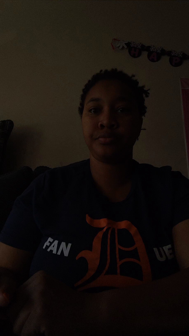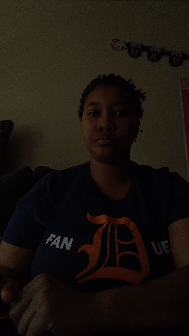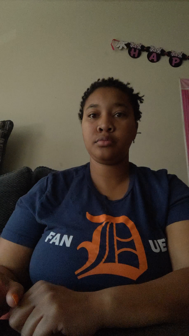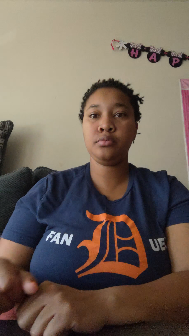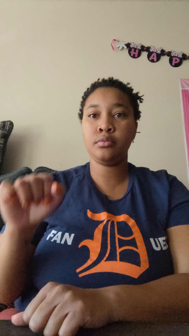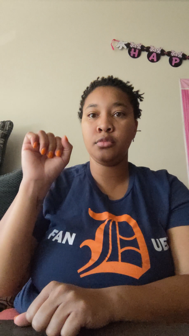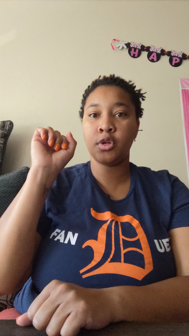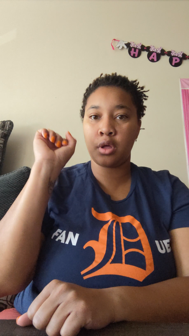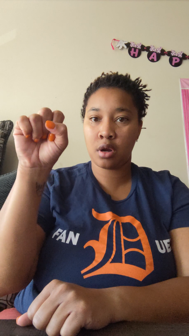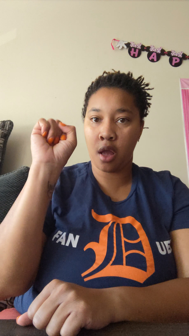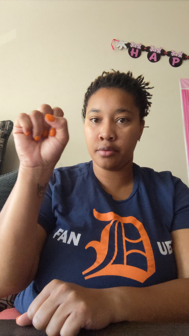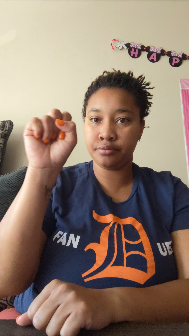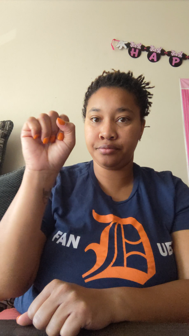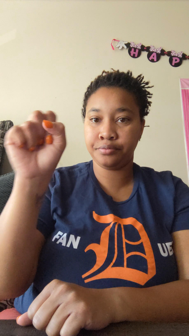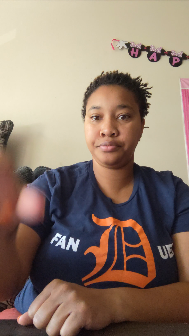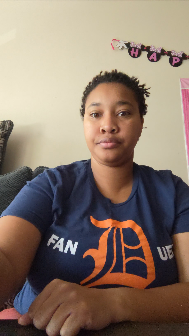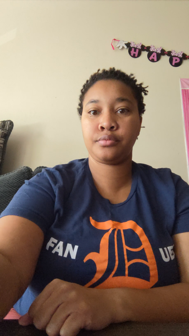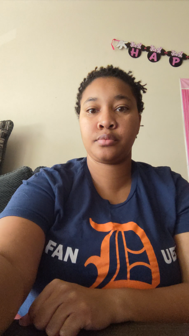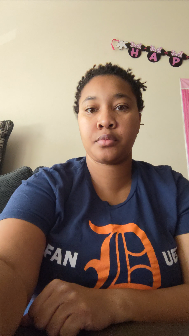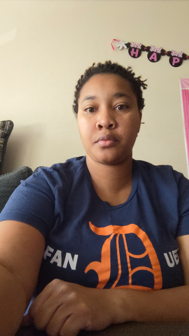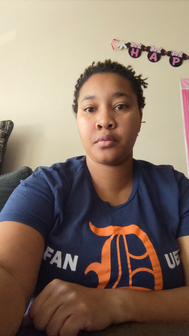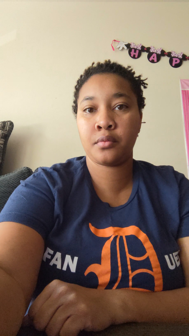knock